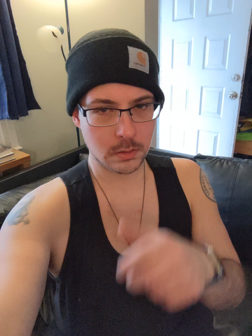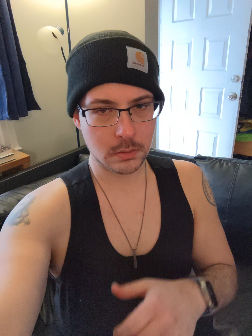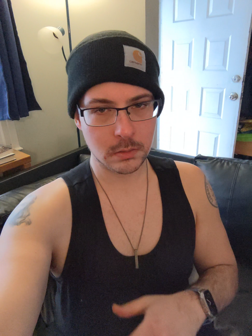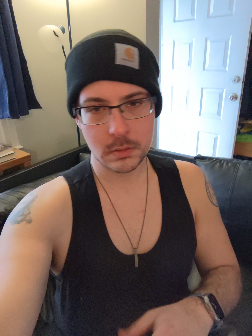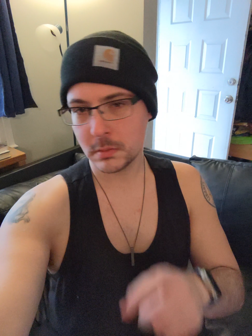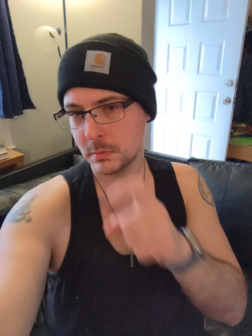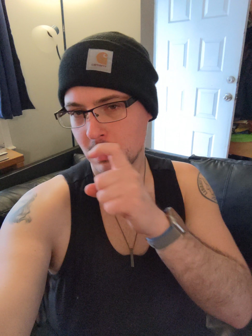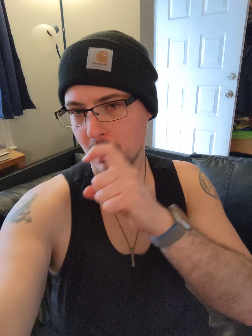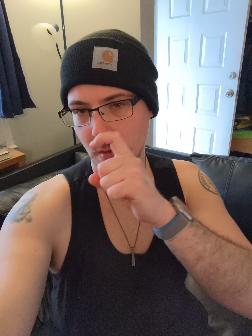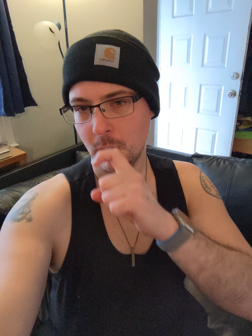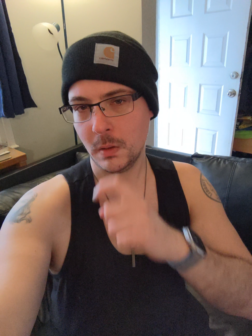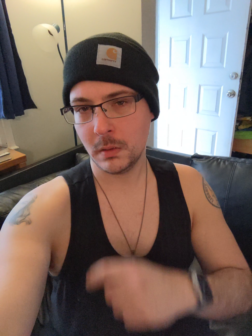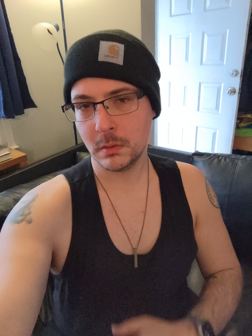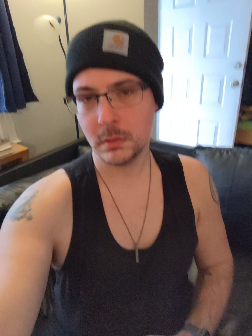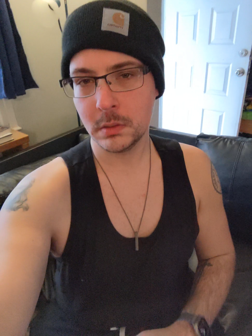doll